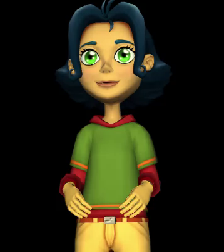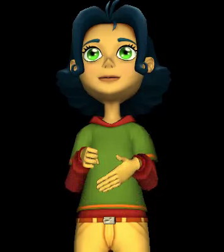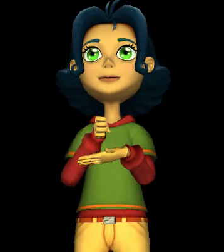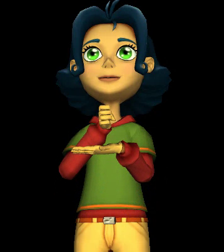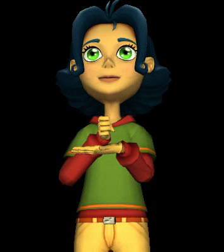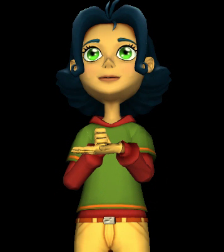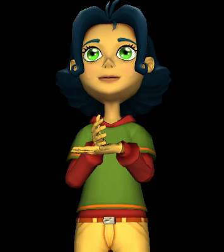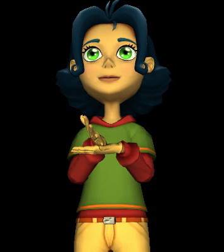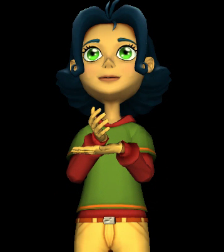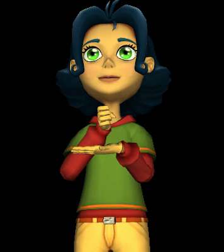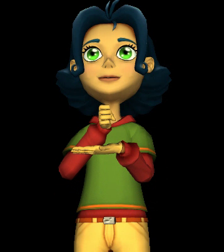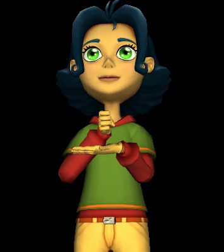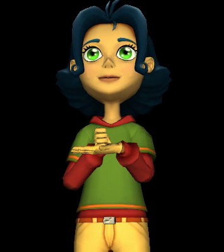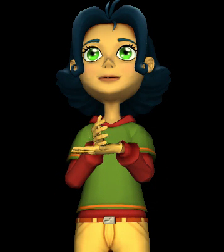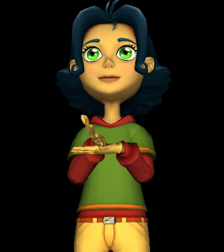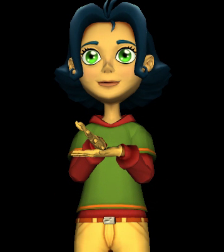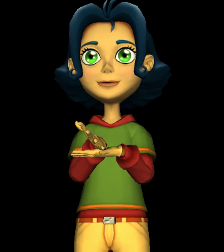معلومة